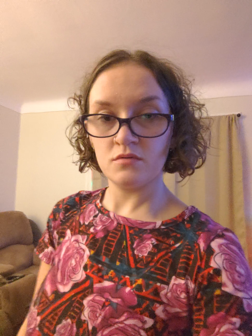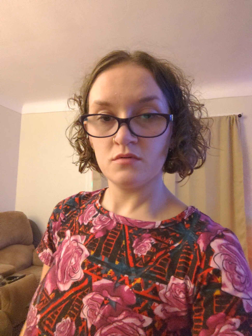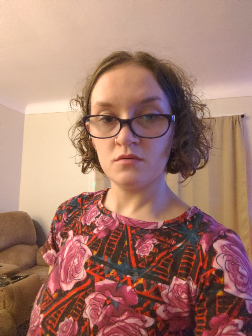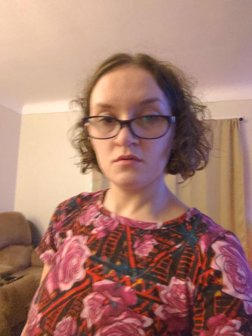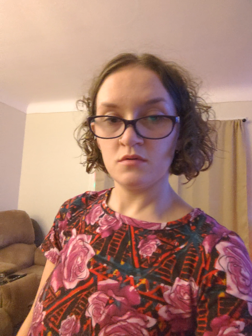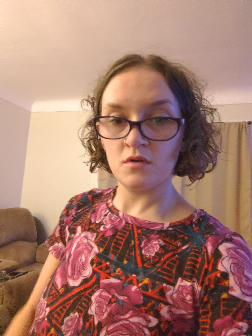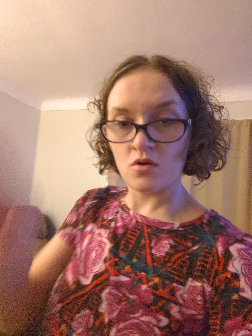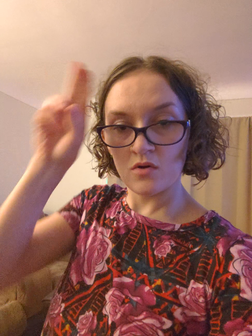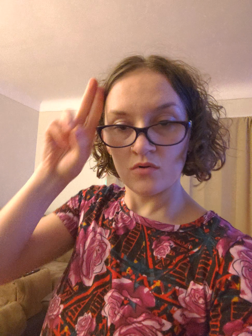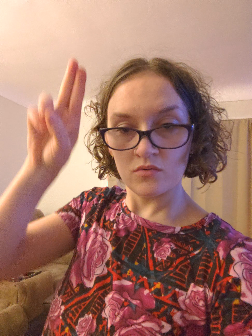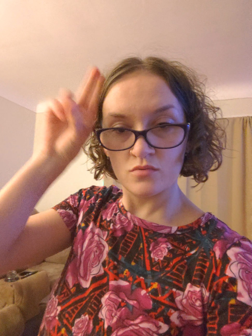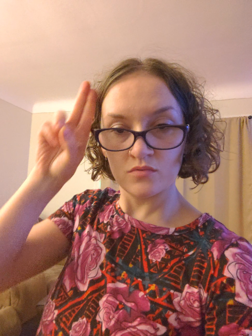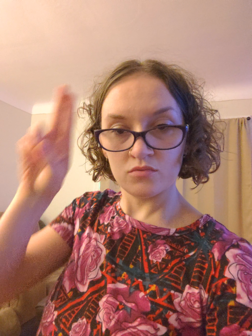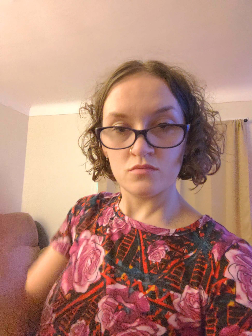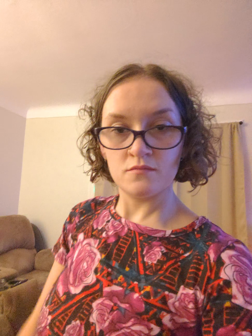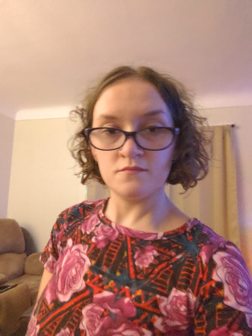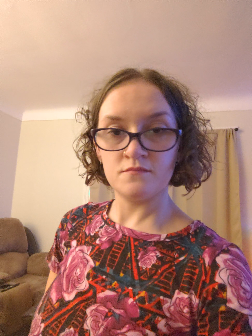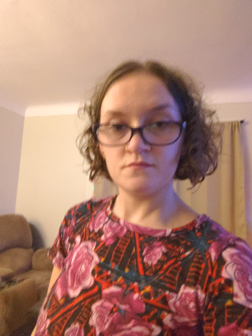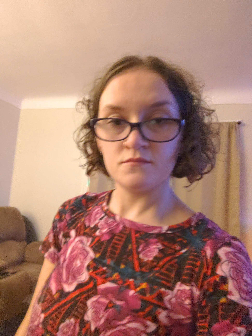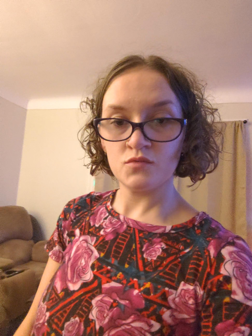uncle